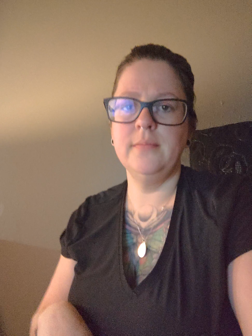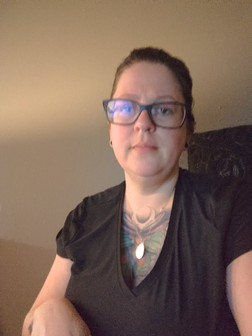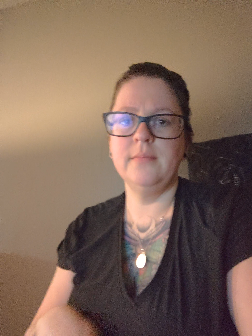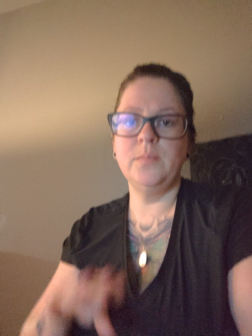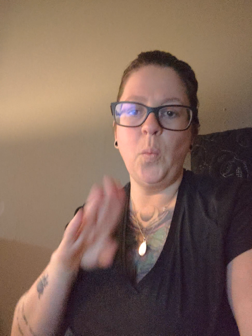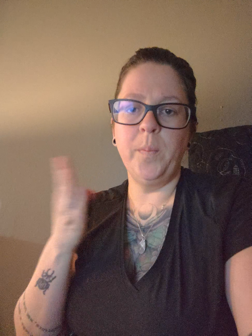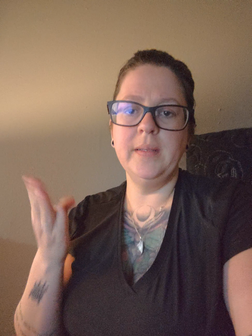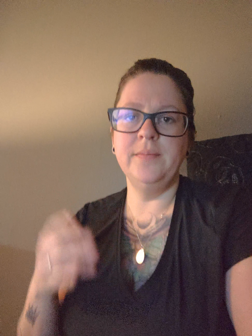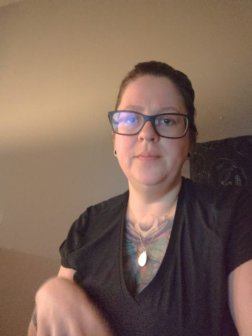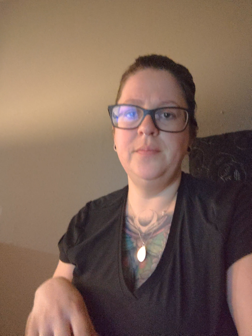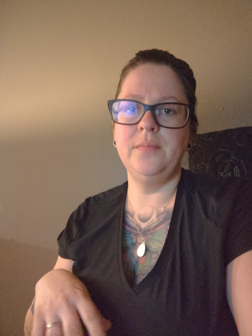open